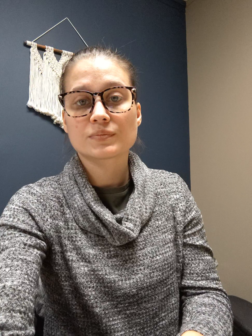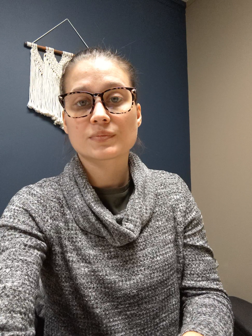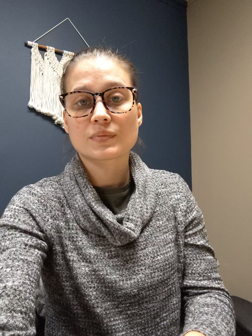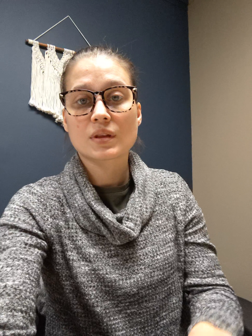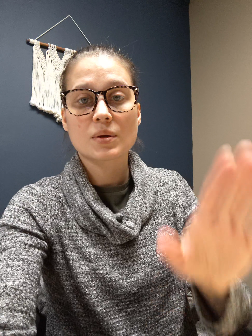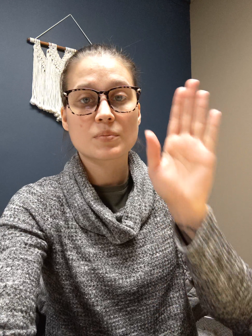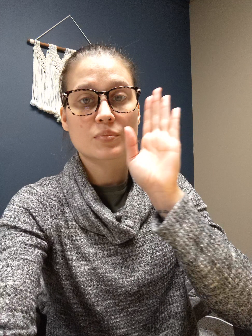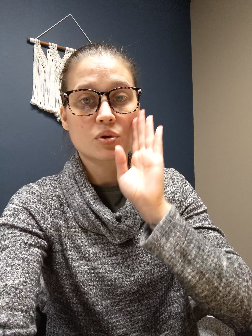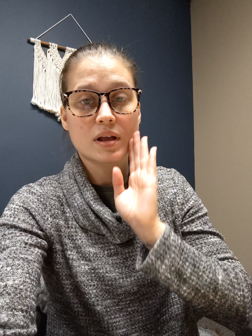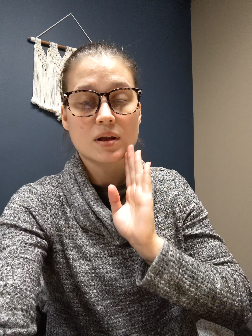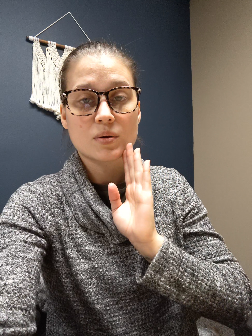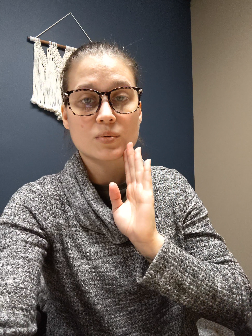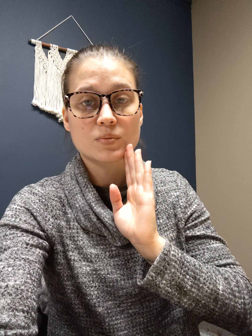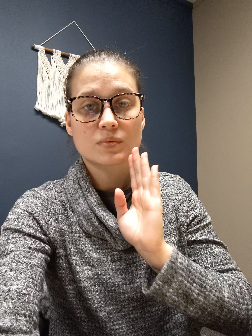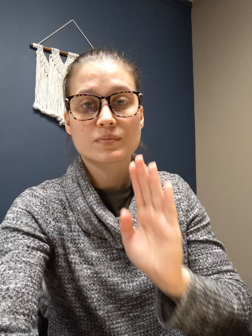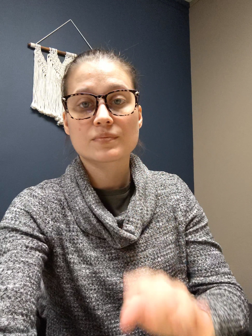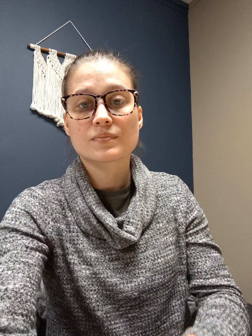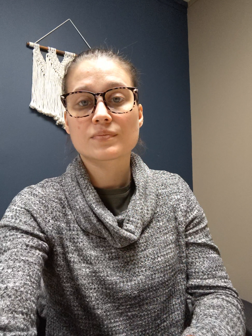brown